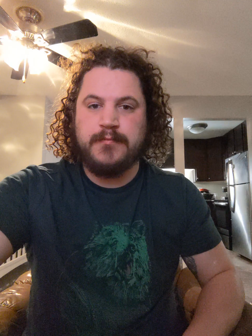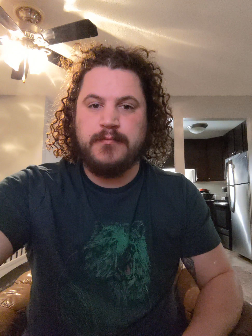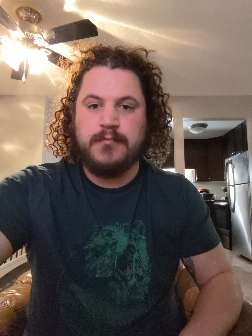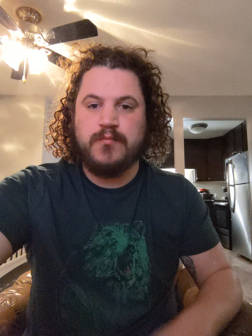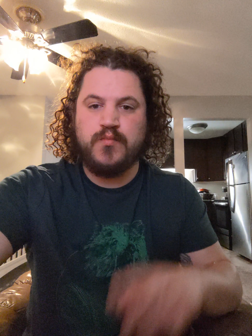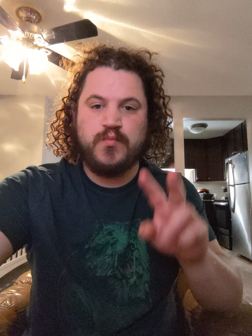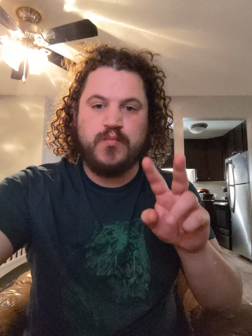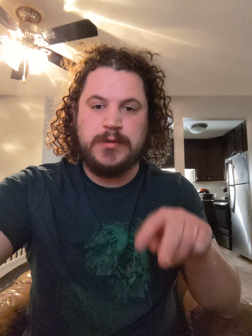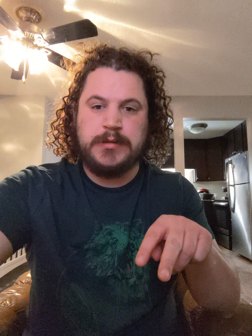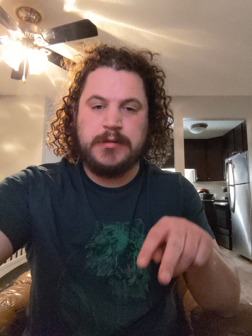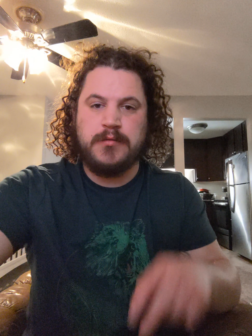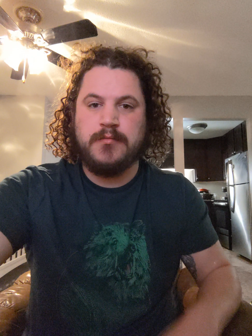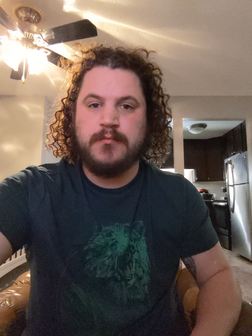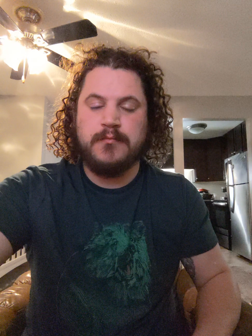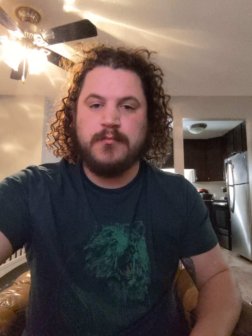read